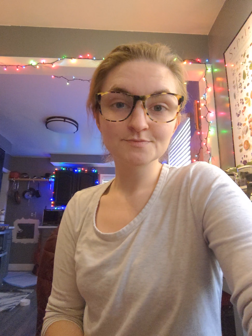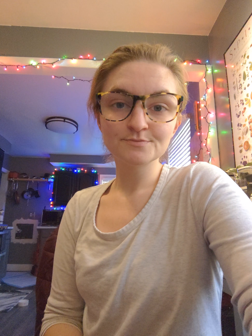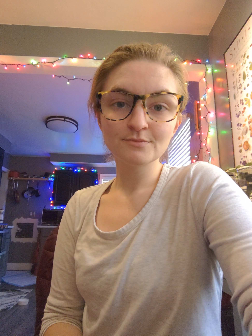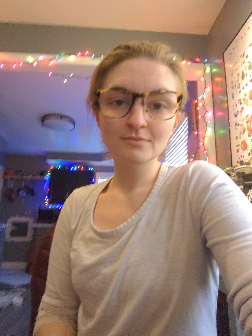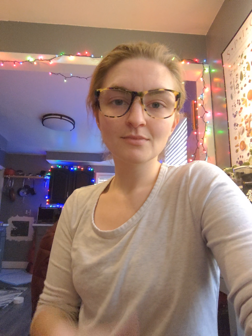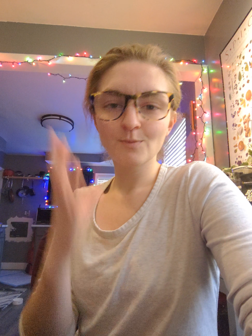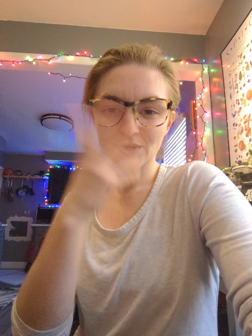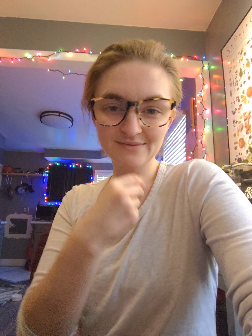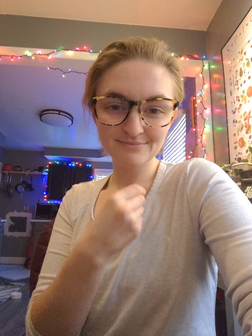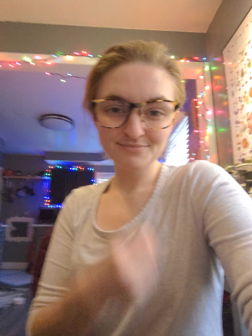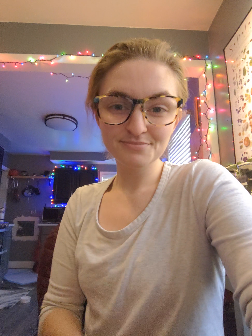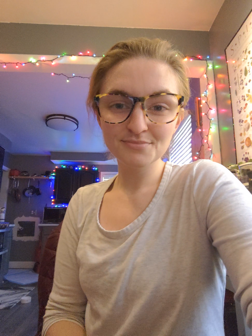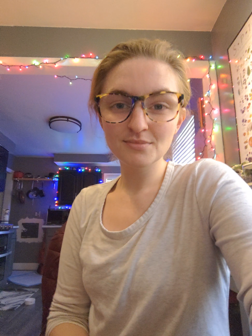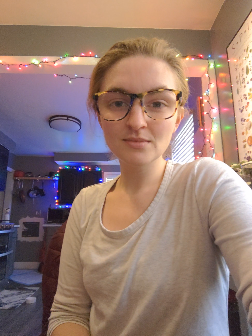pretty